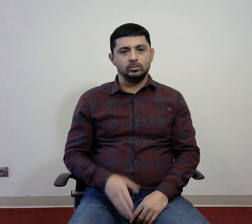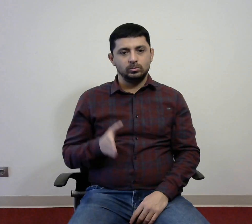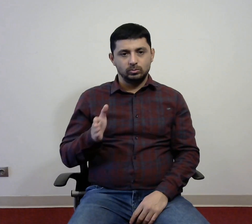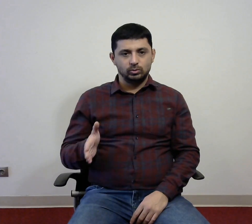bu